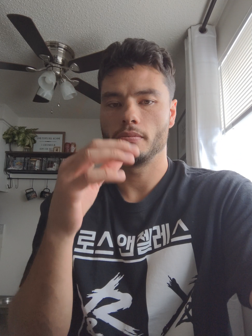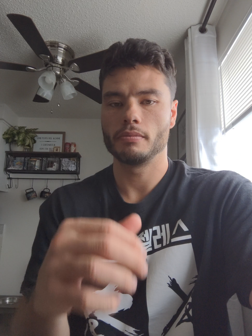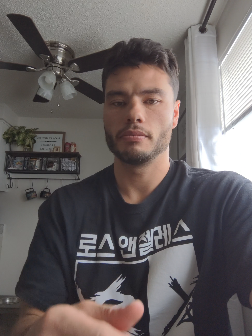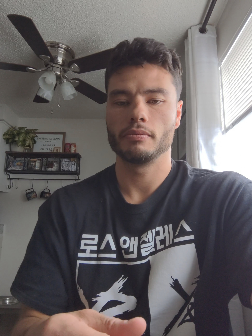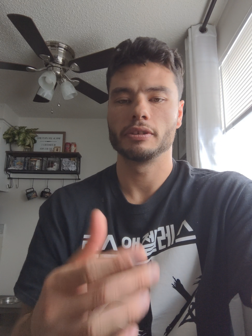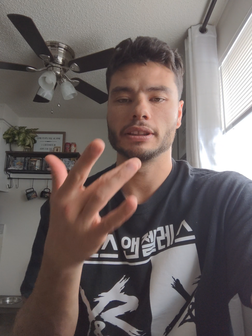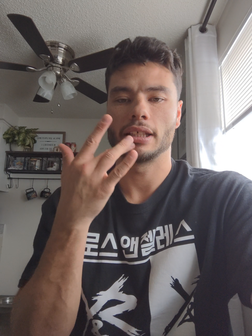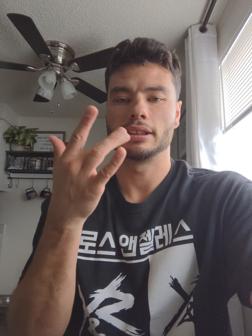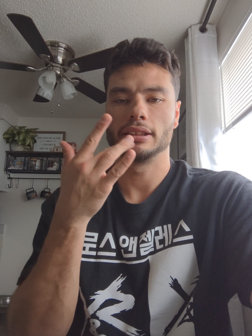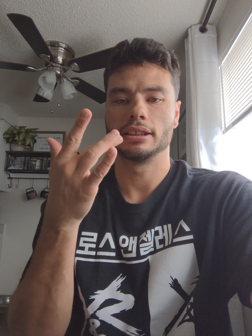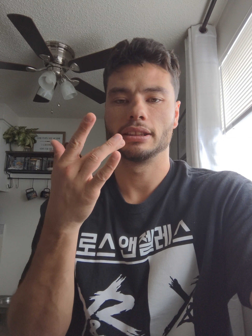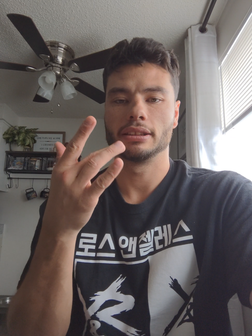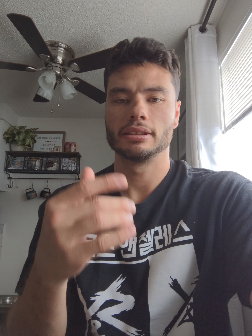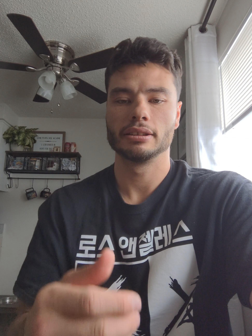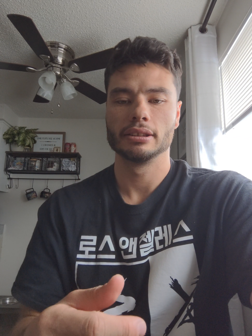taste